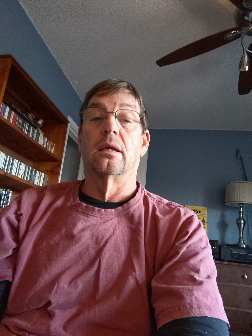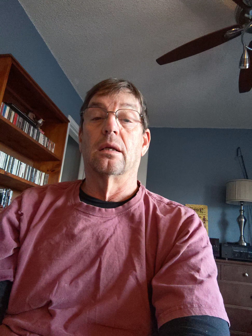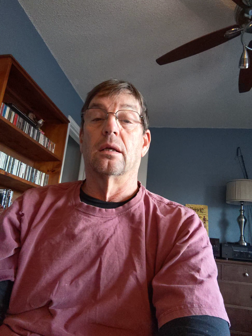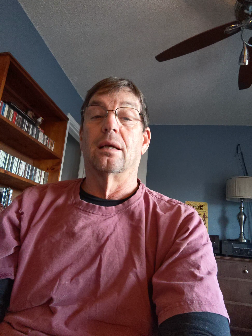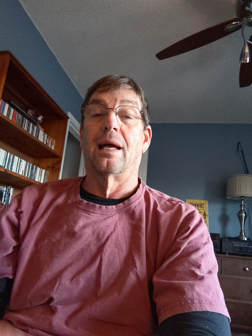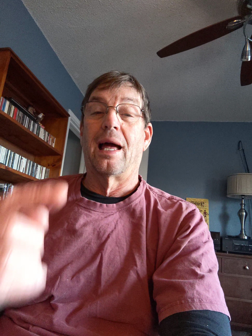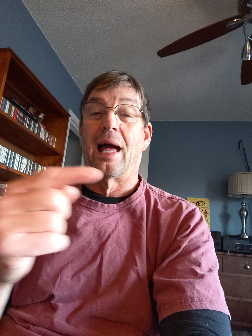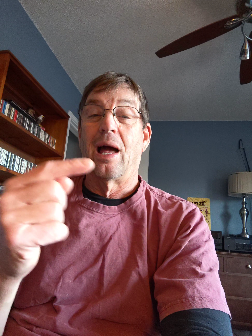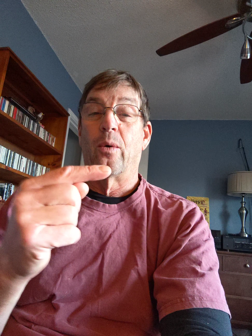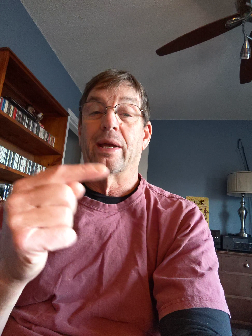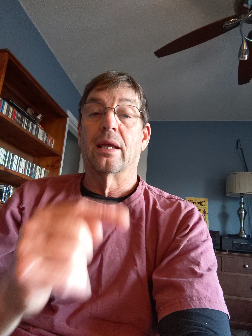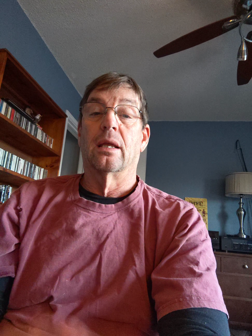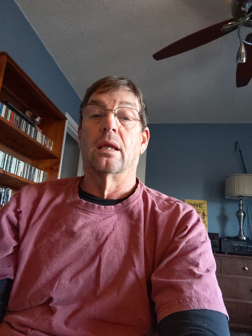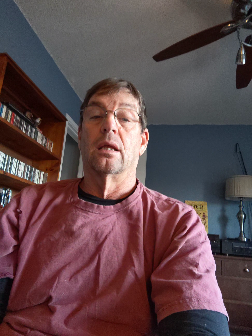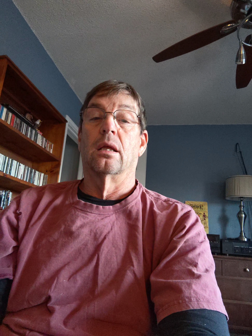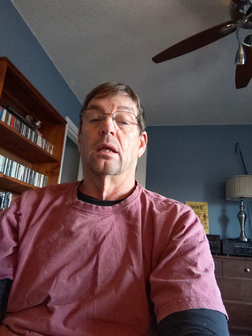owie